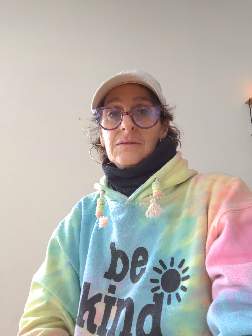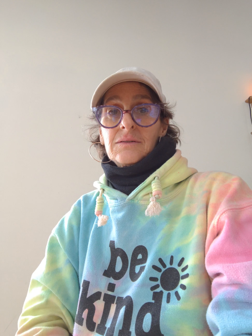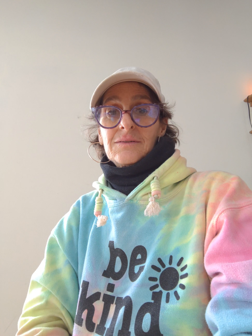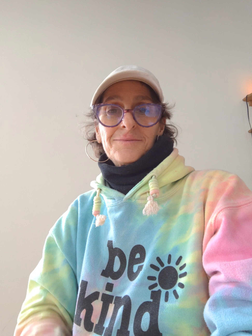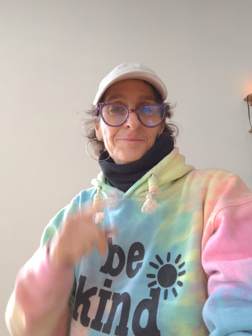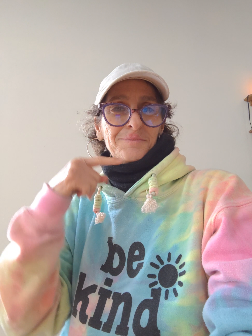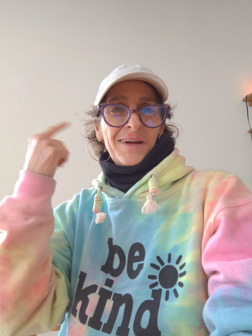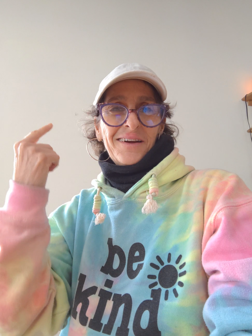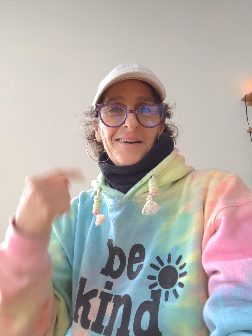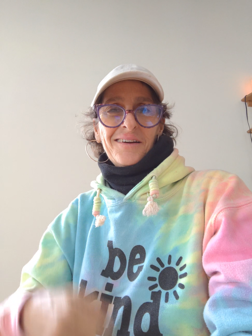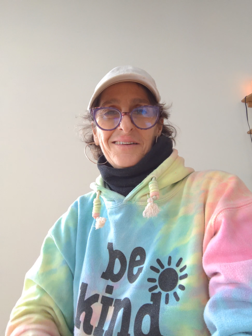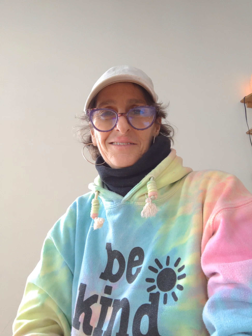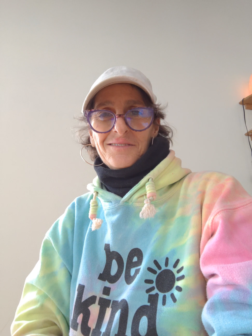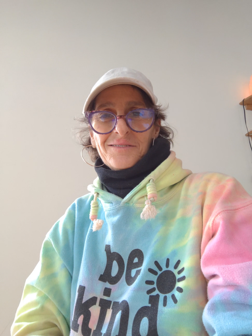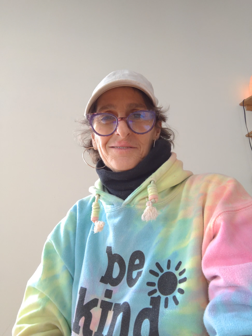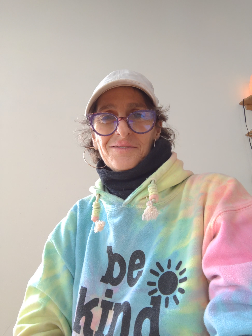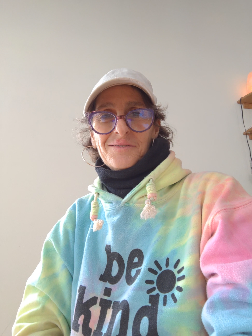smile